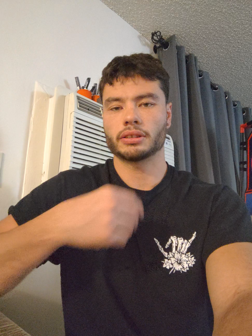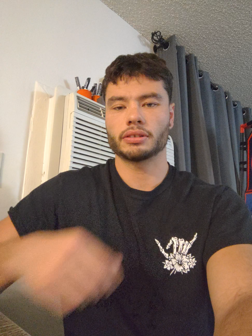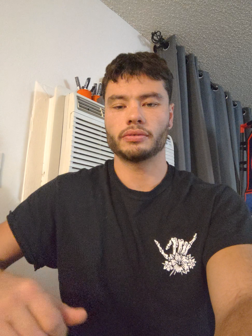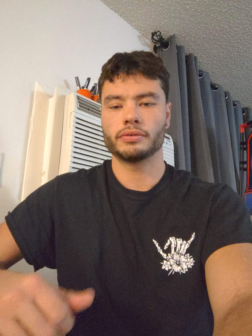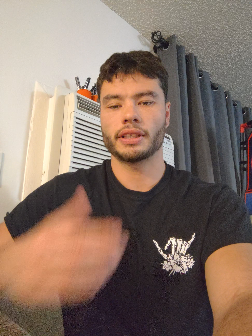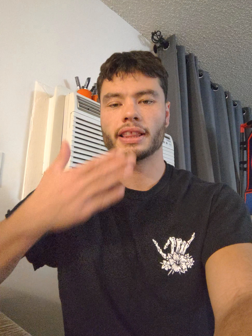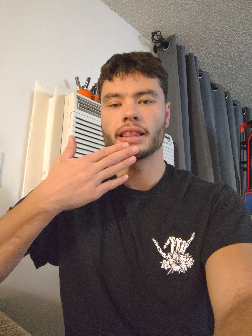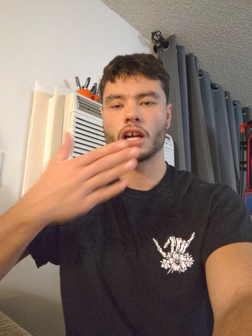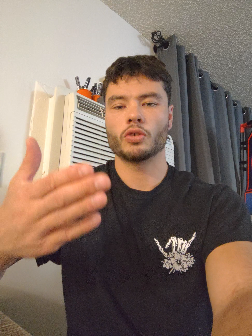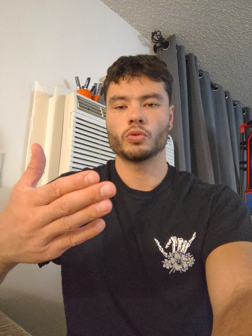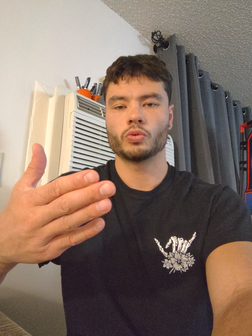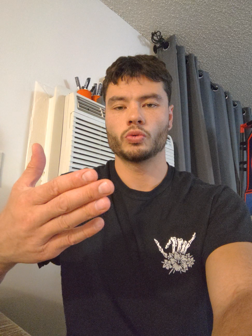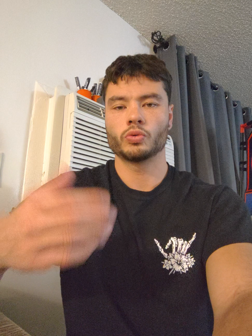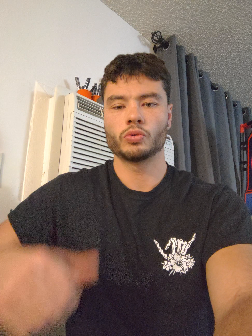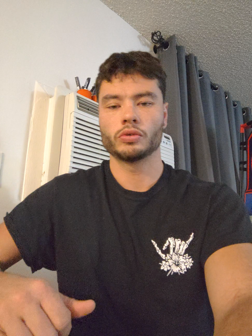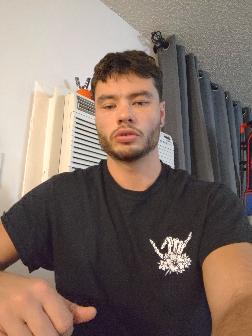thank you